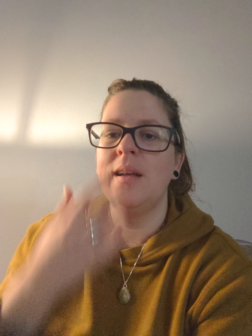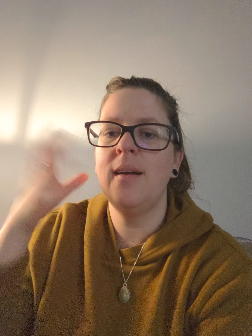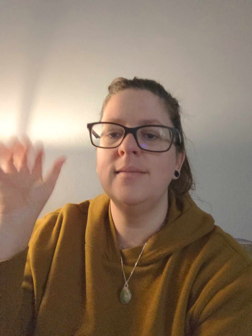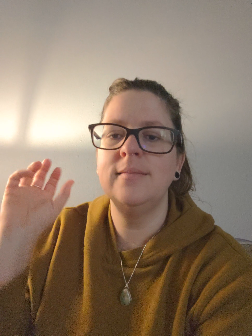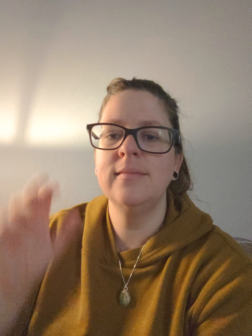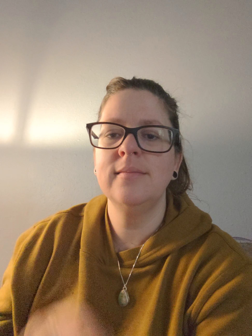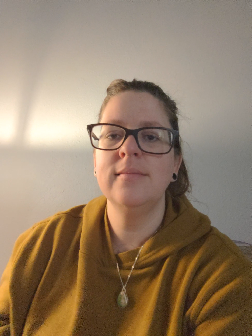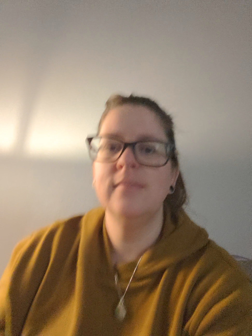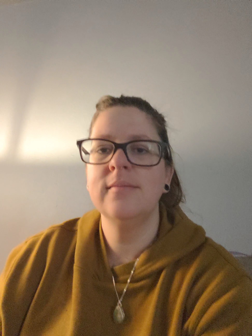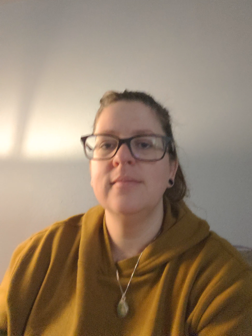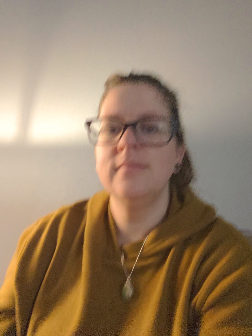hot